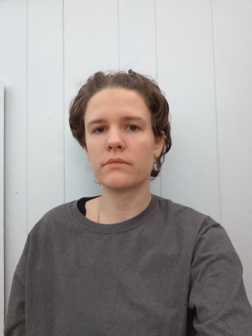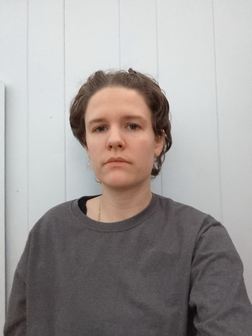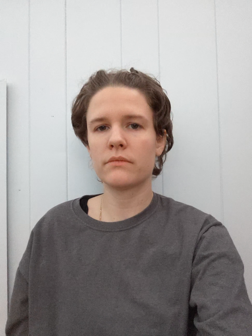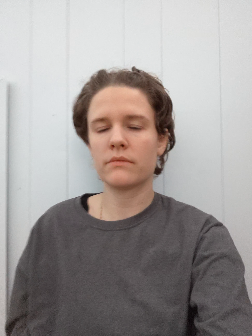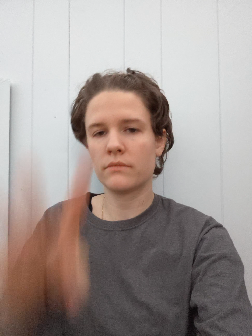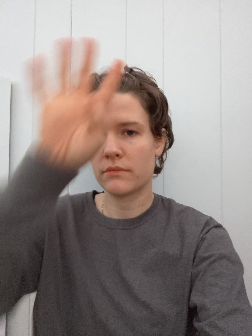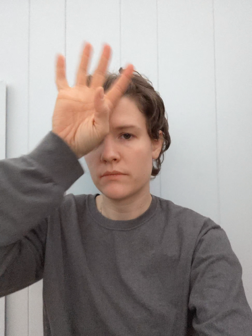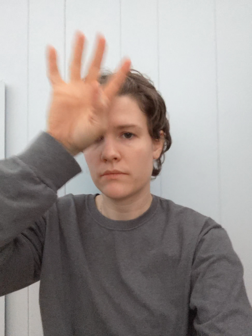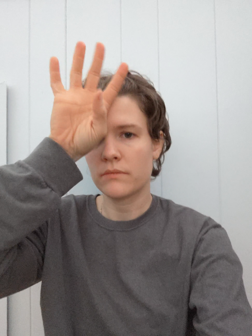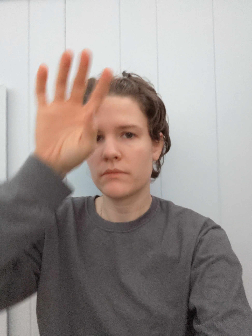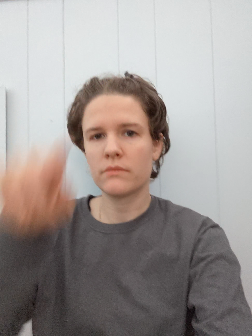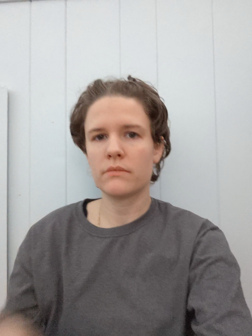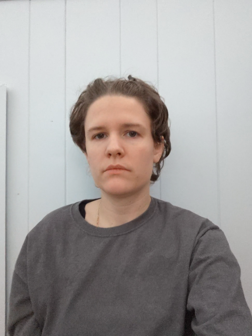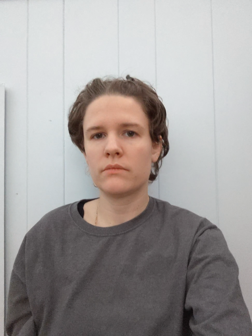fireman